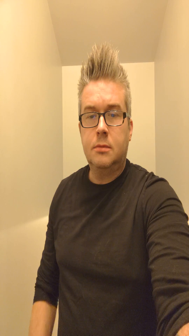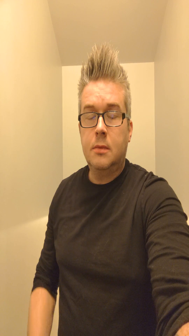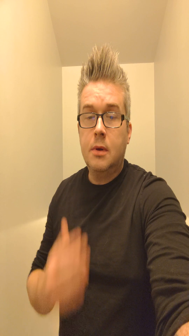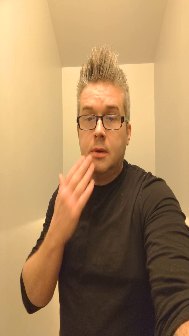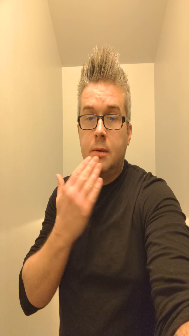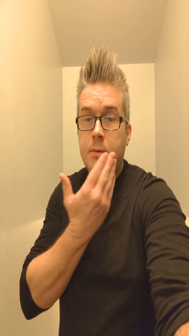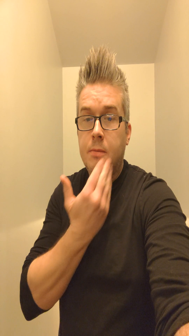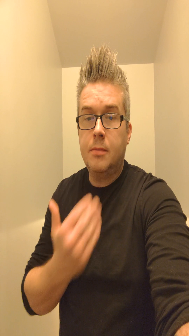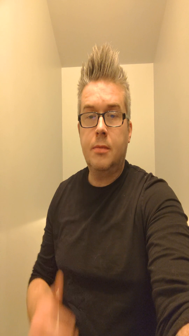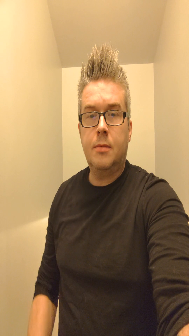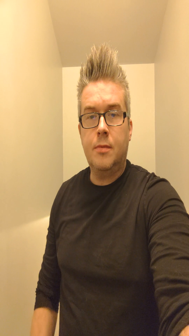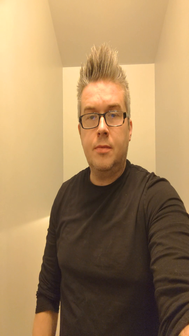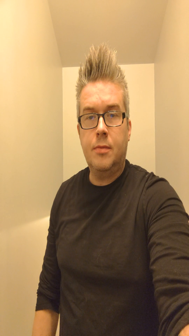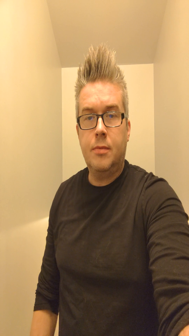napkin